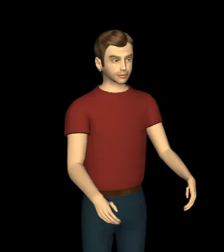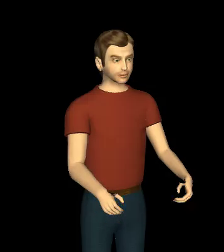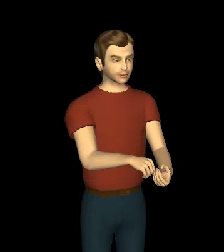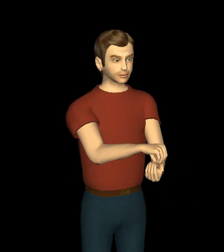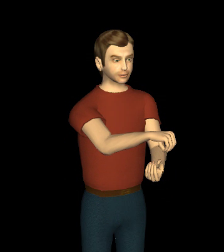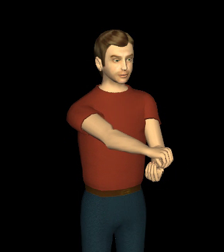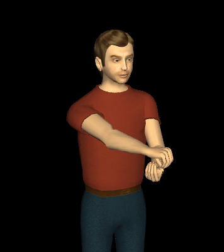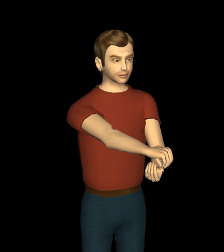مراسل